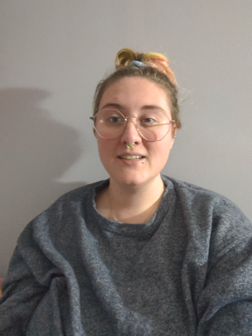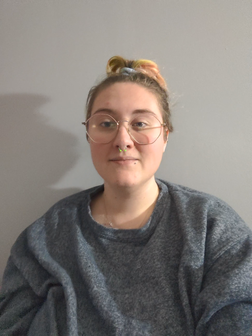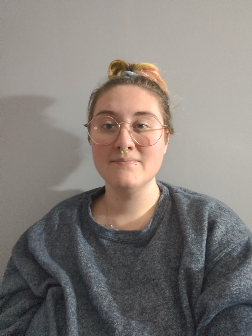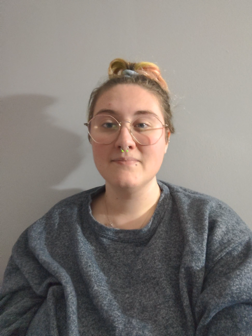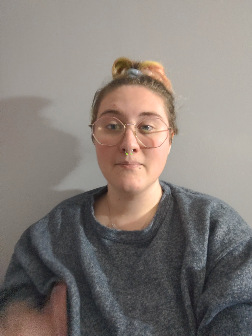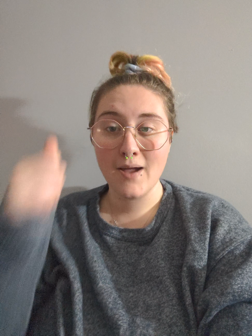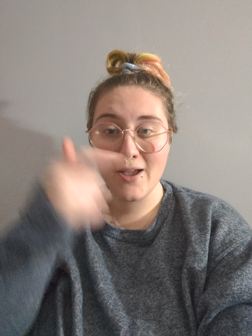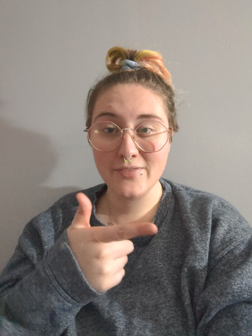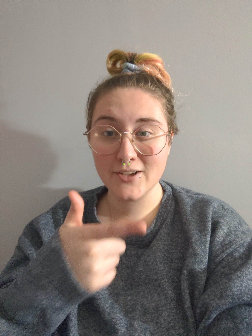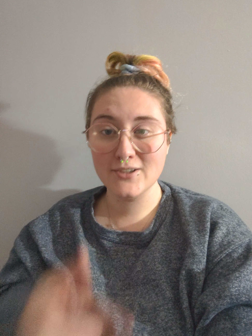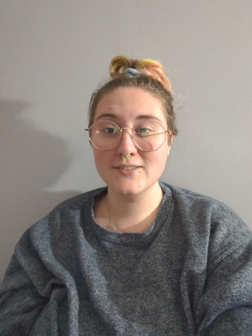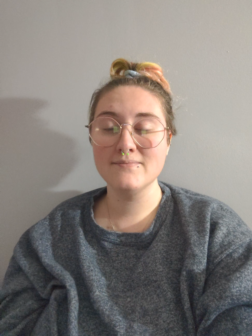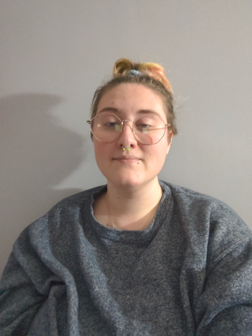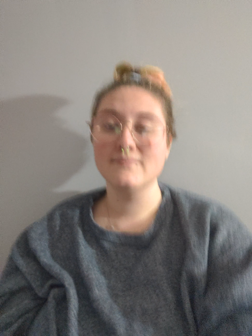brother